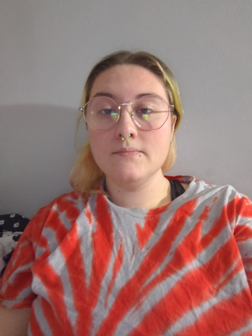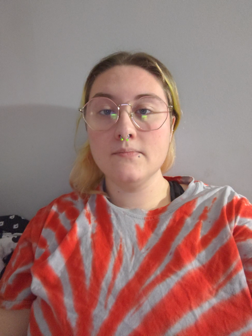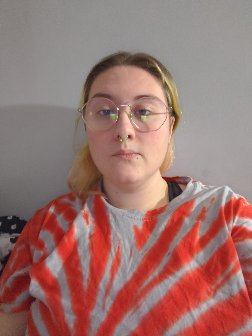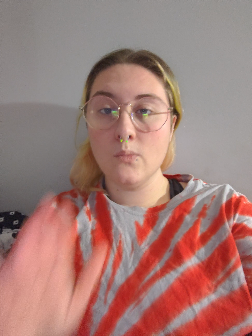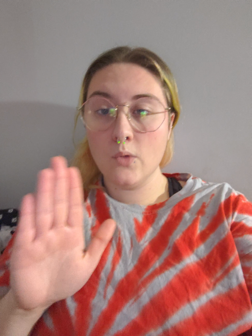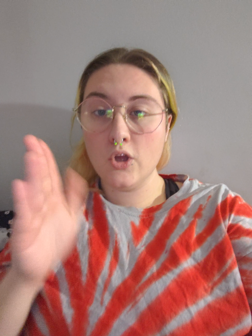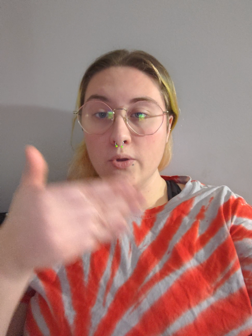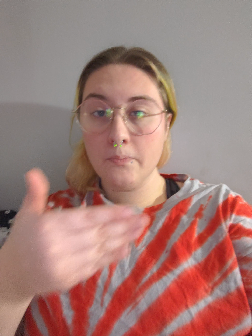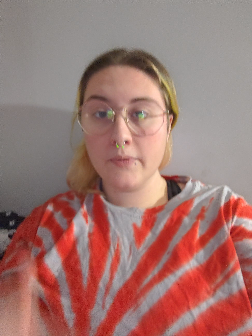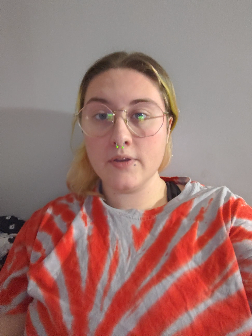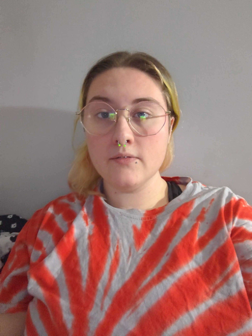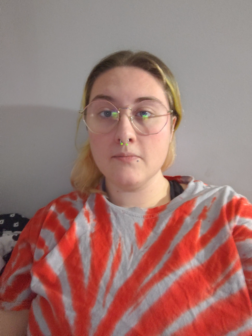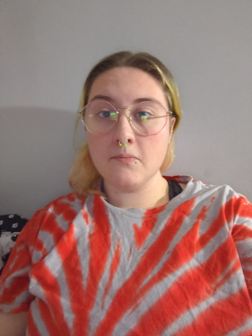room